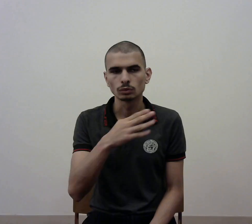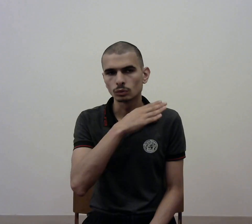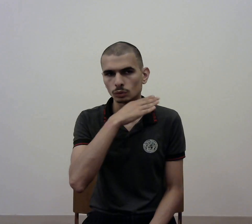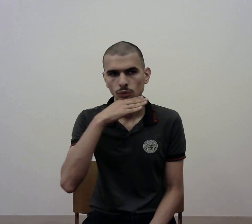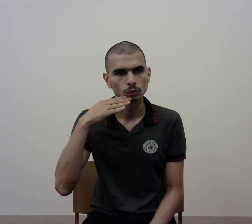çox